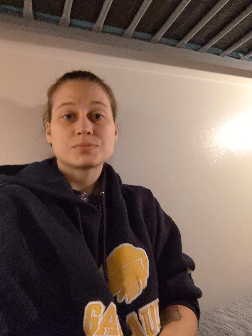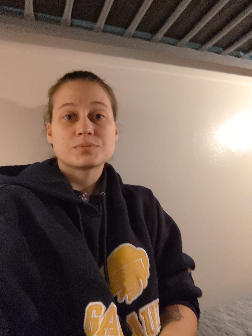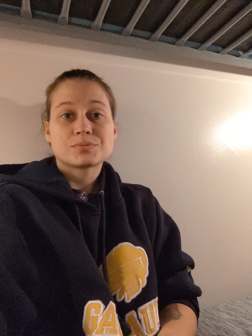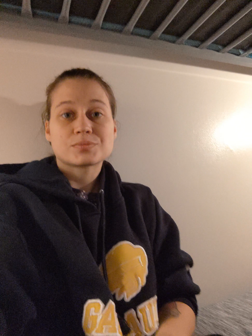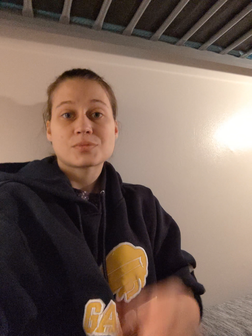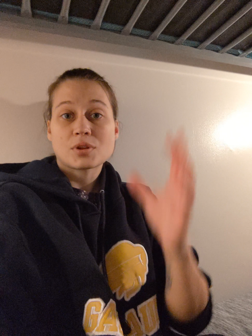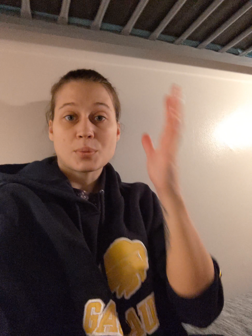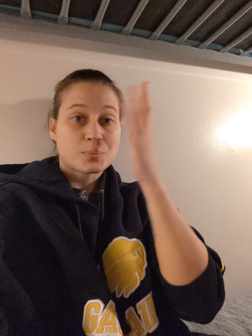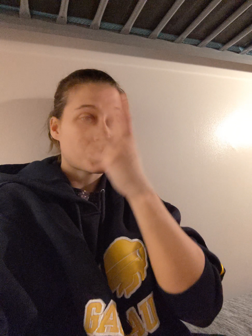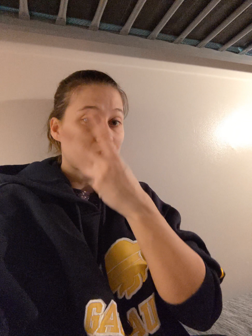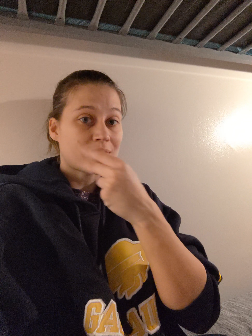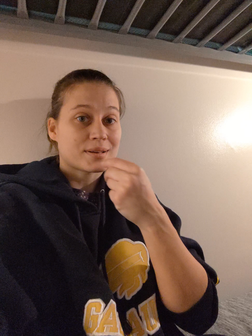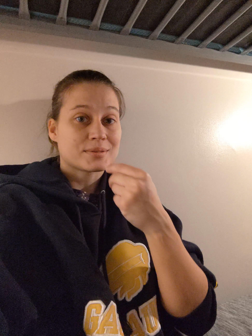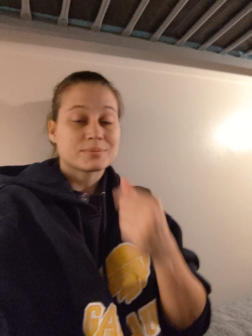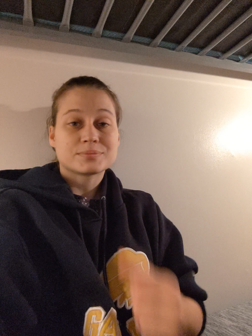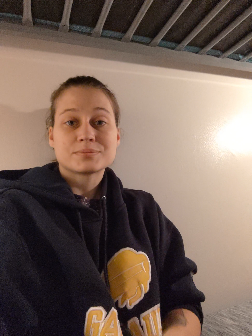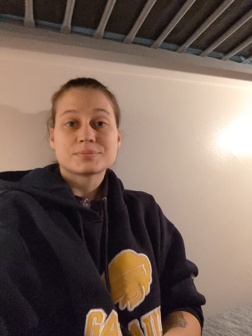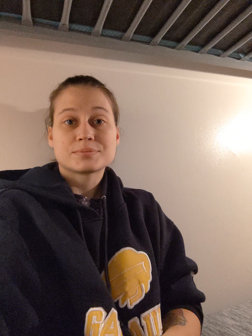pretty